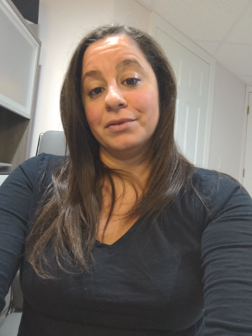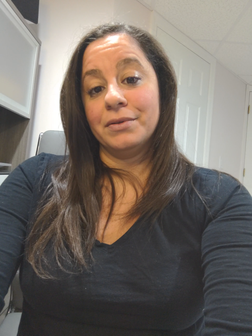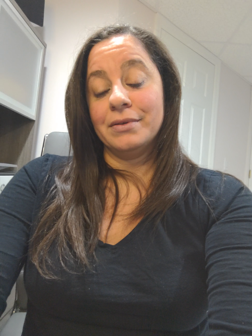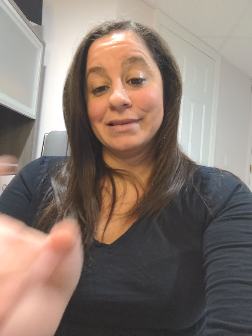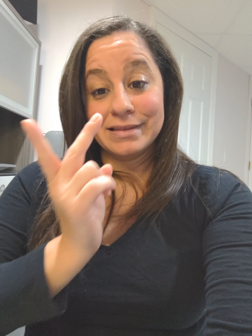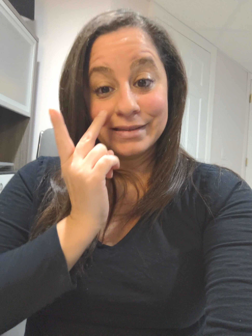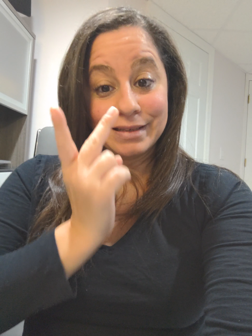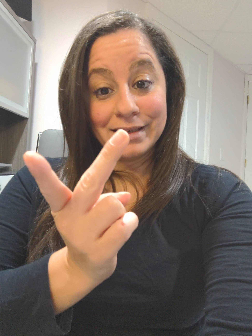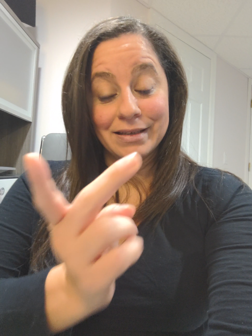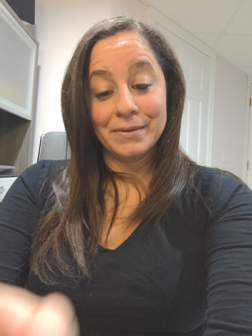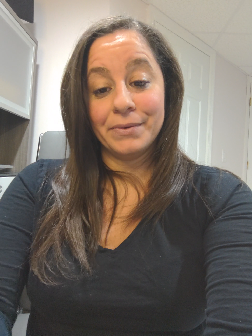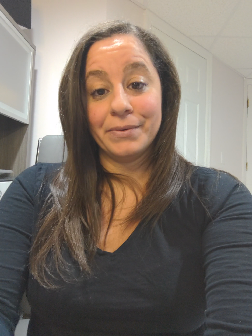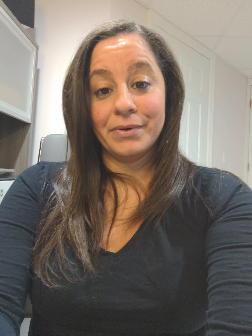see